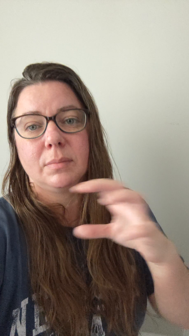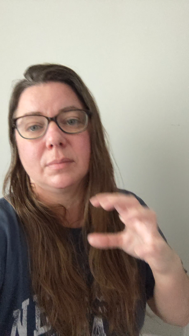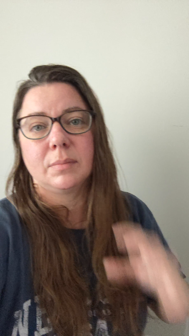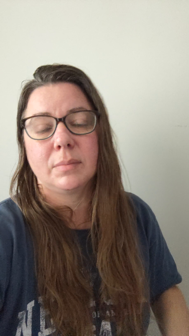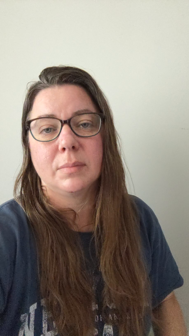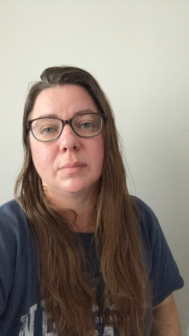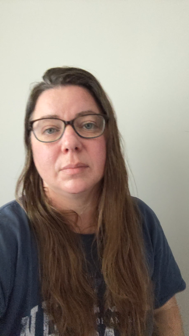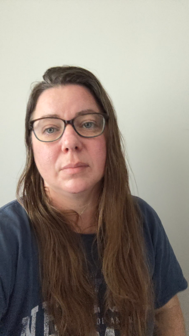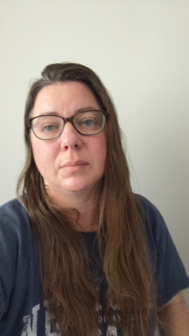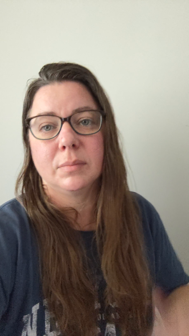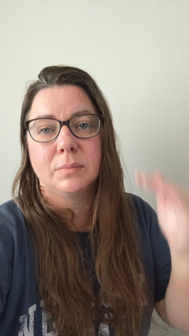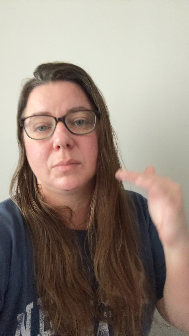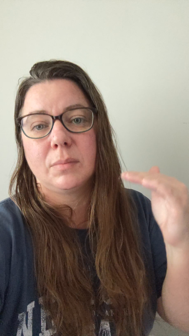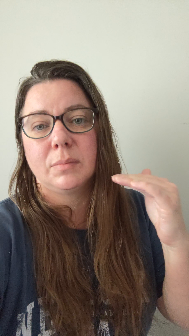short